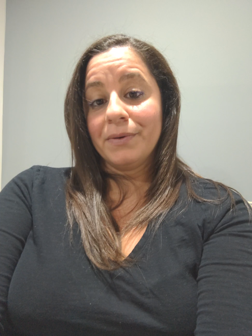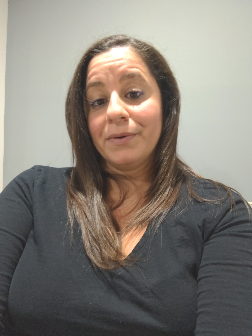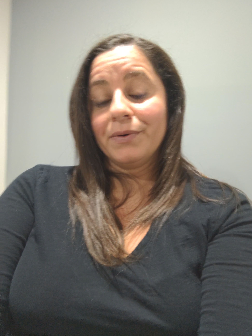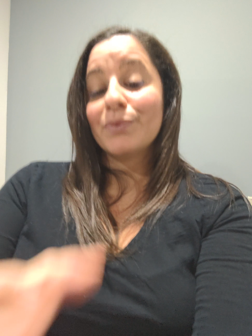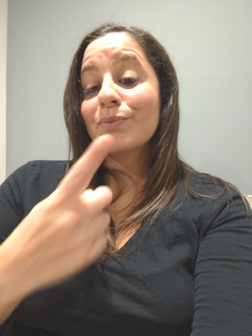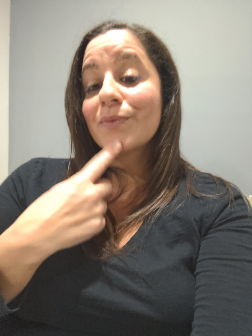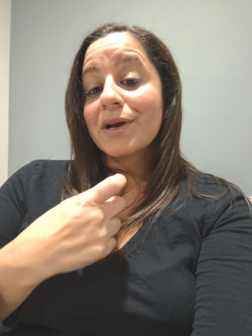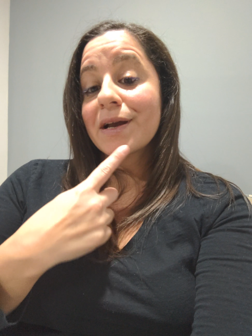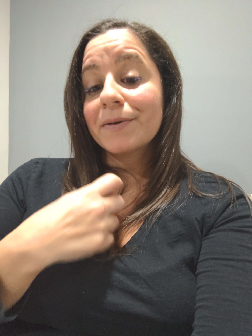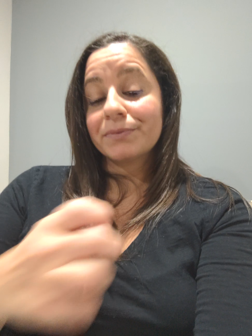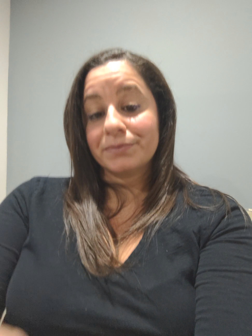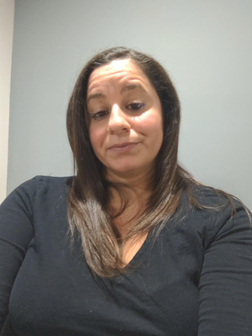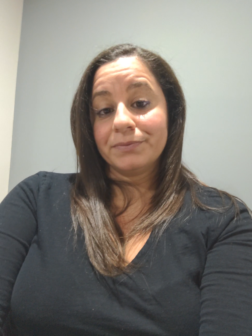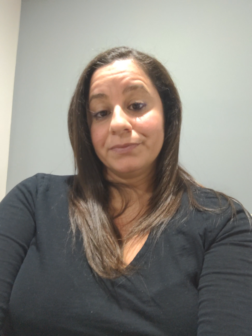red